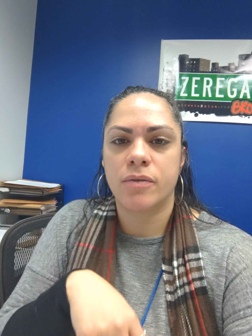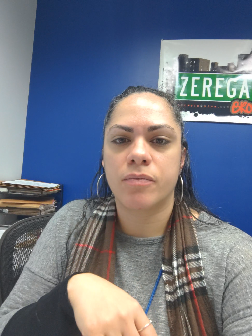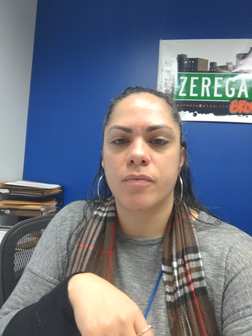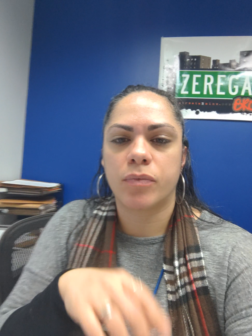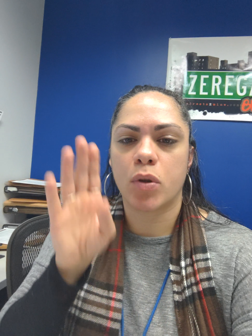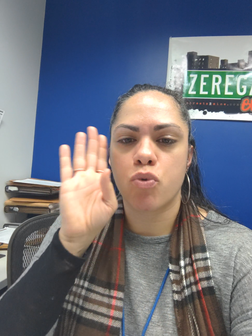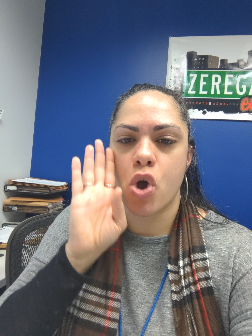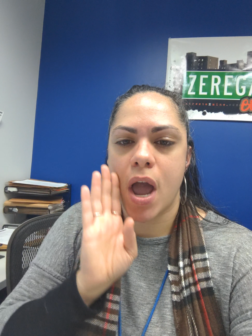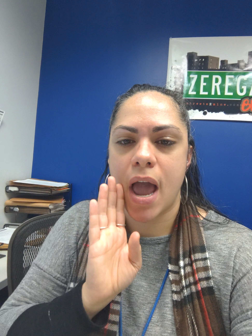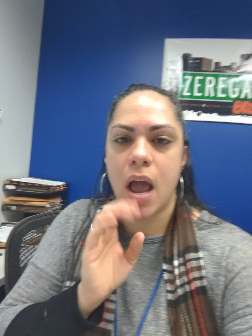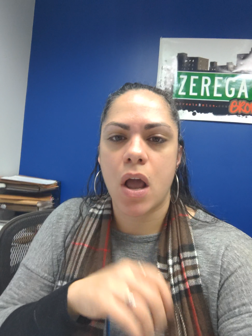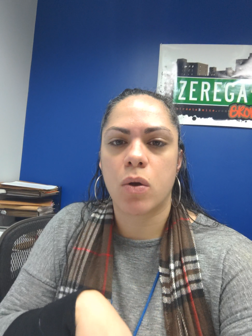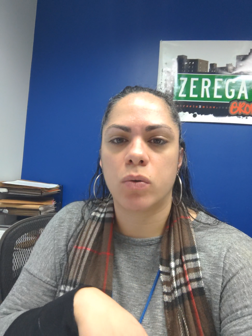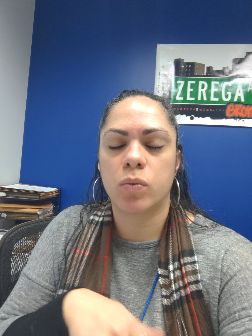brown